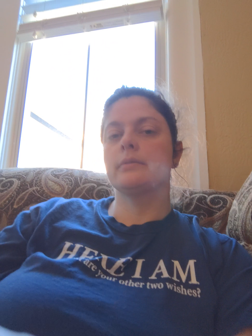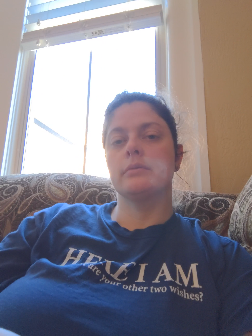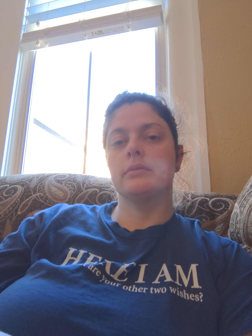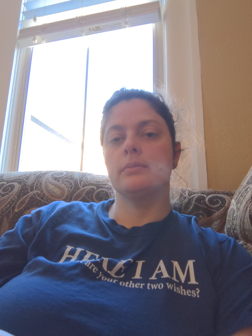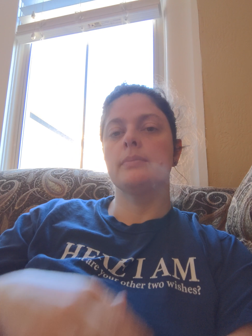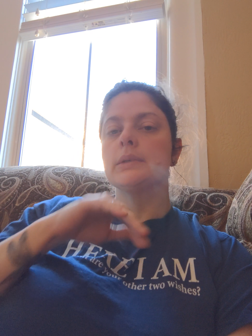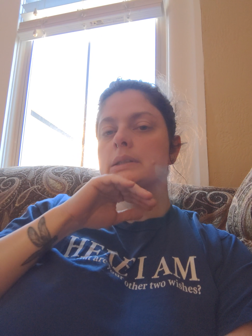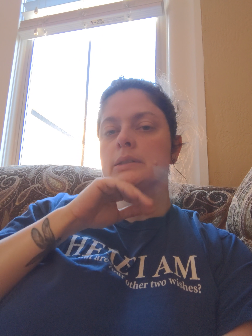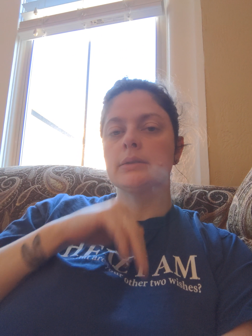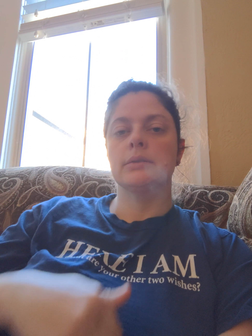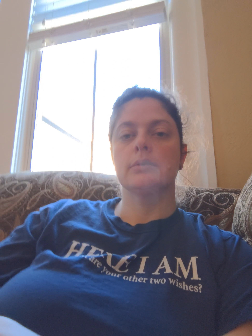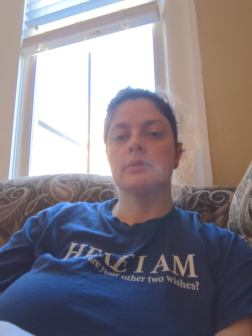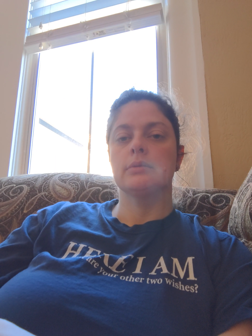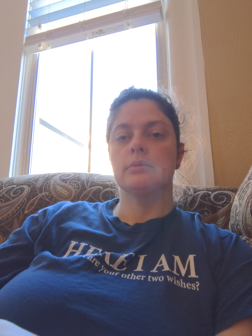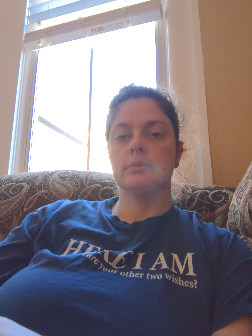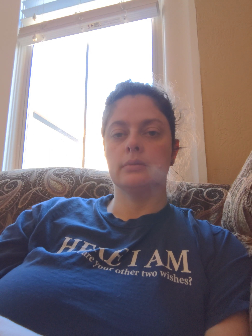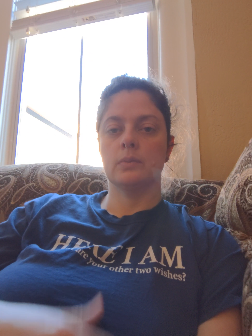pig